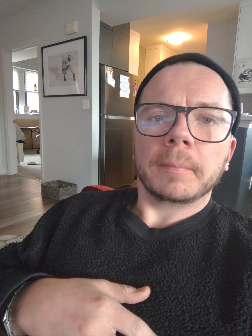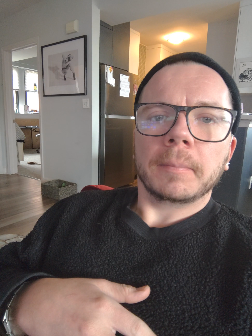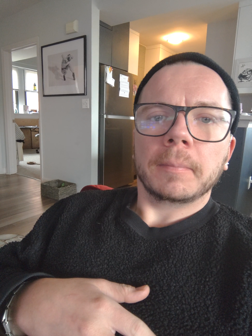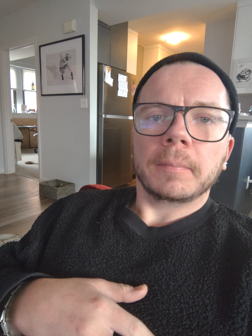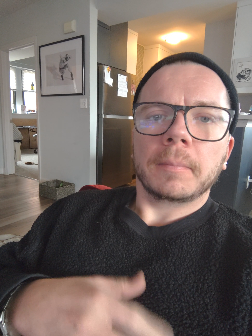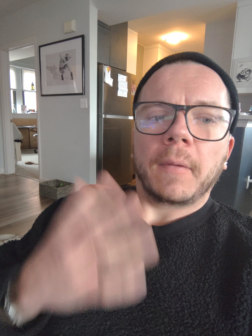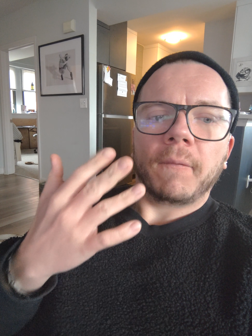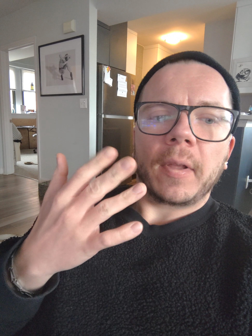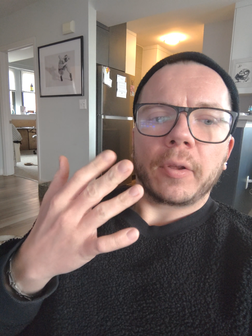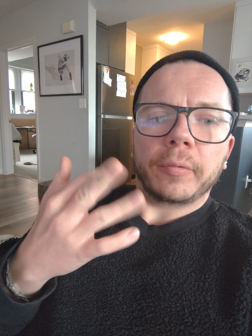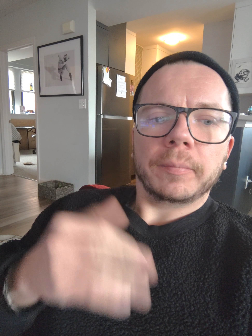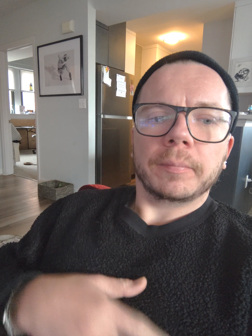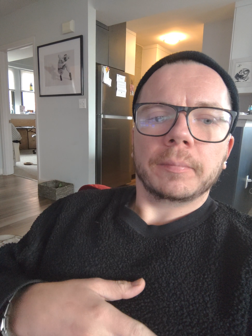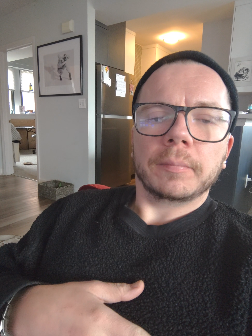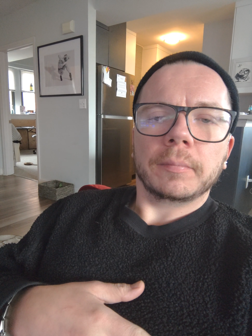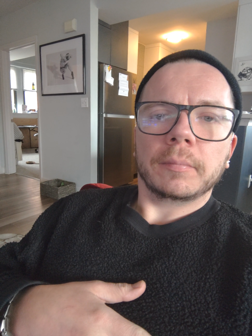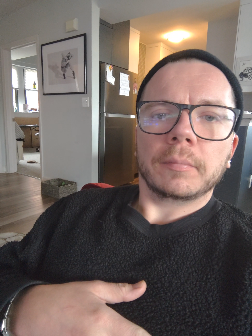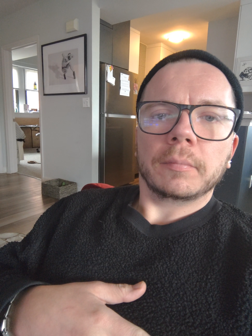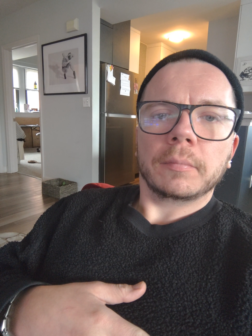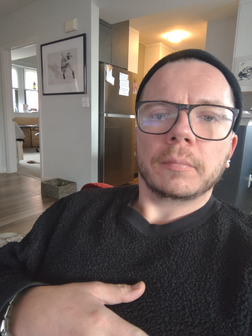finger